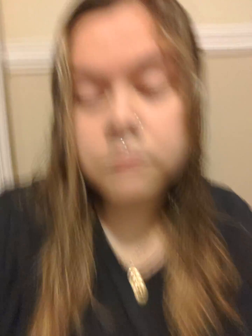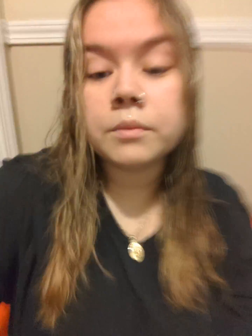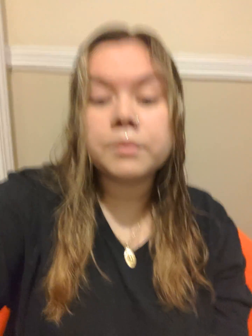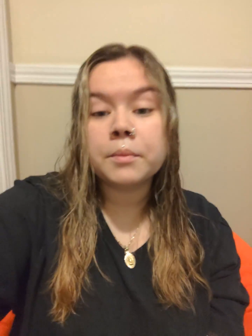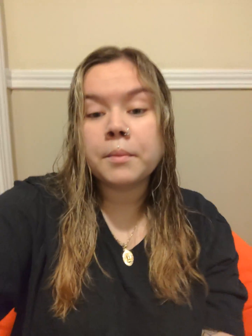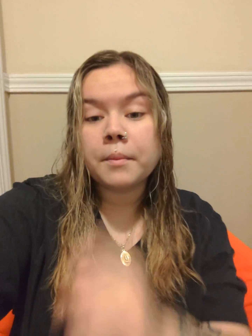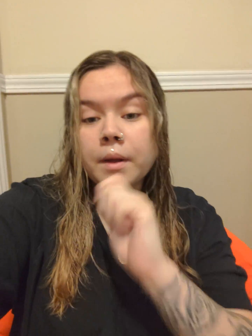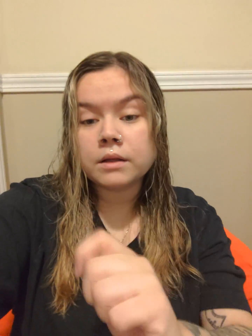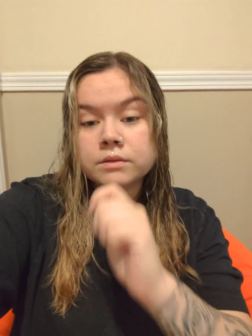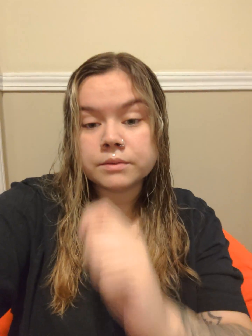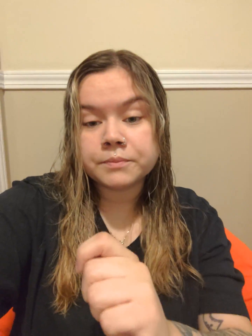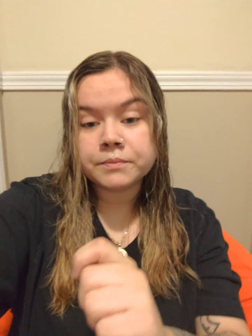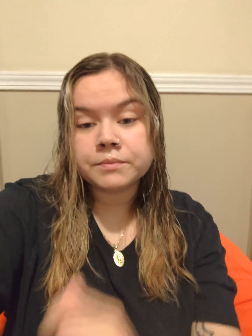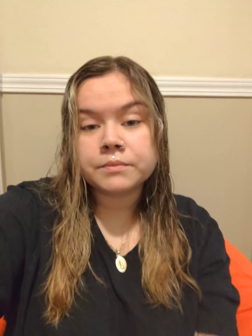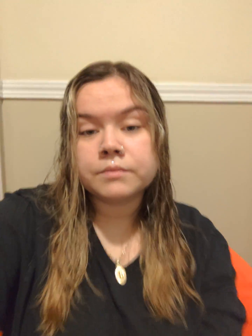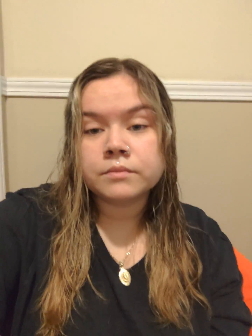popsicle